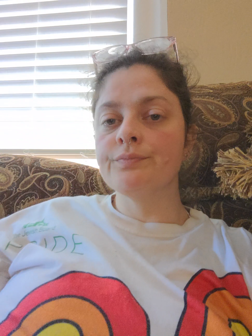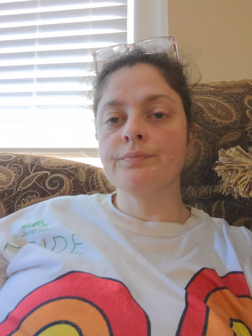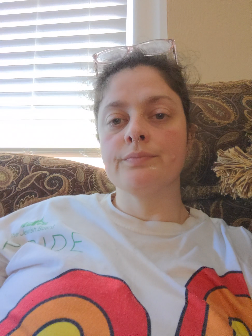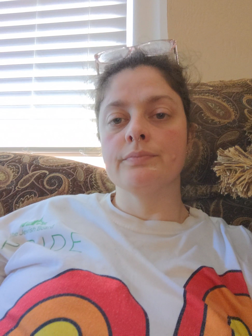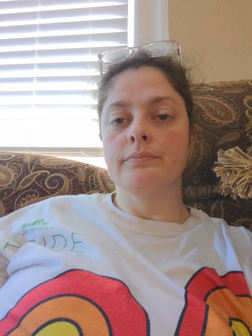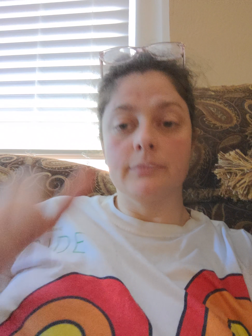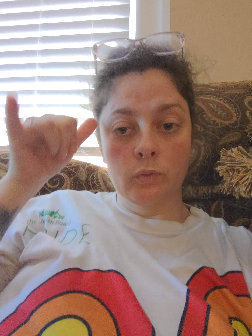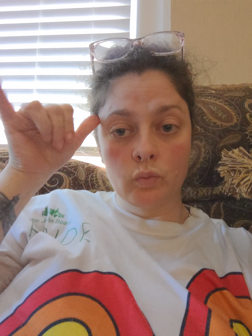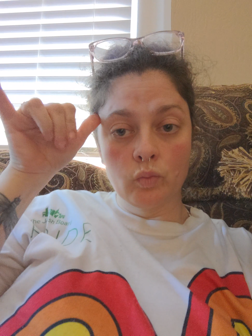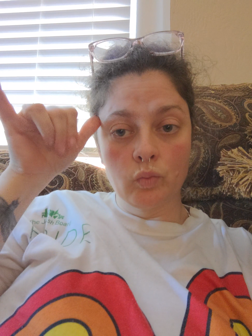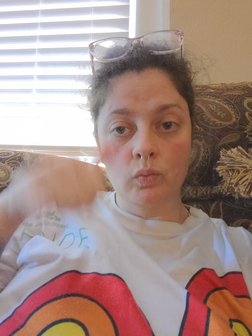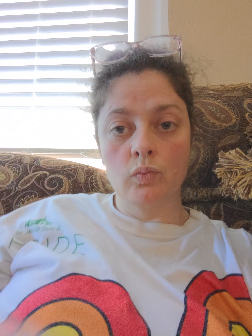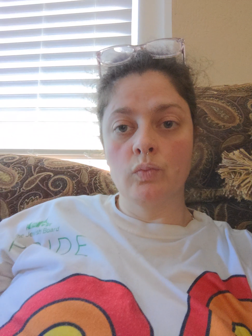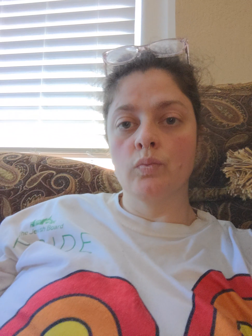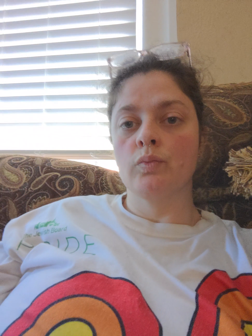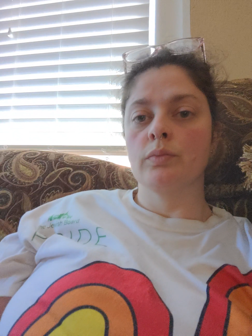cow